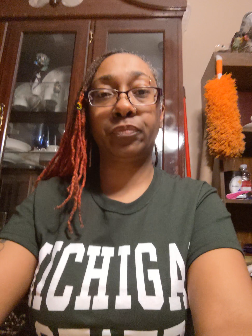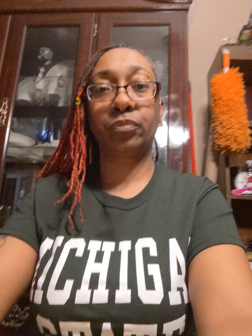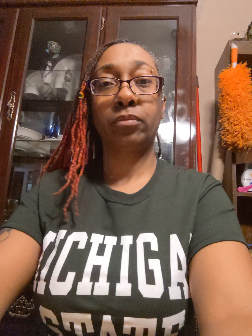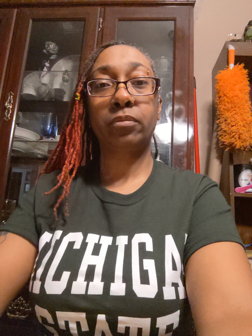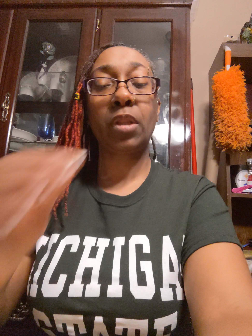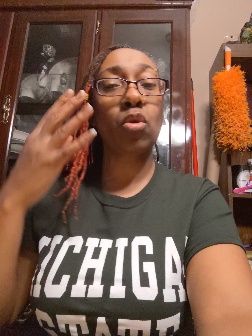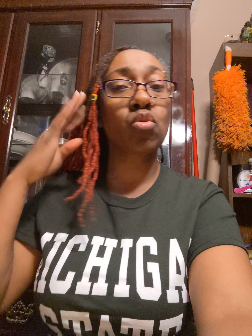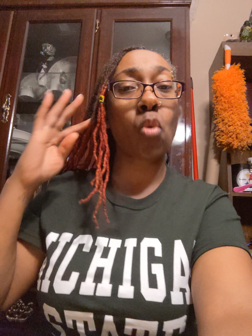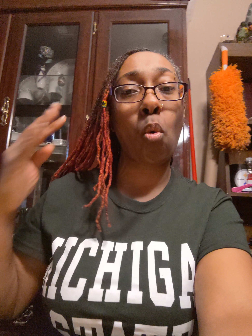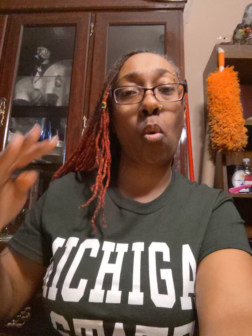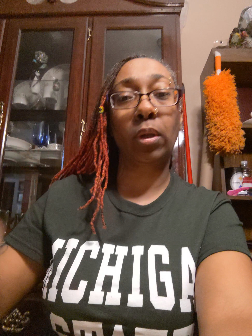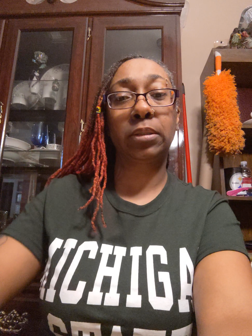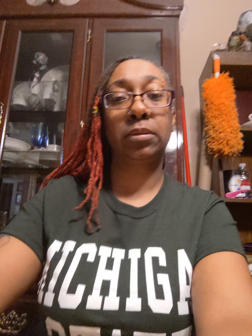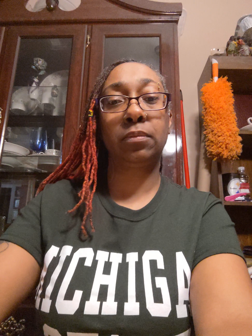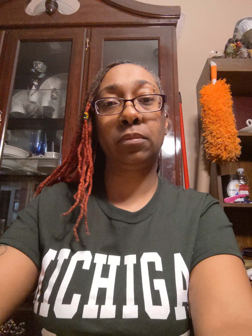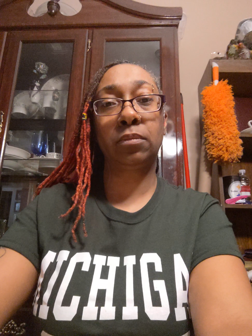noisy